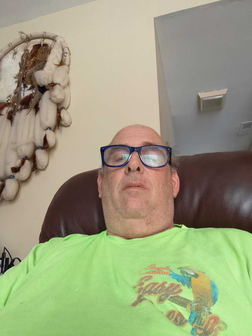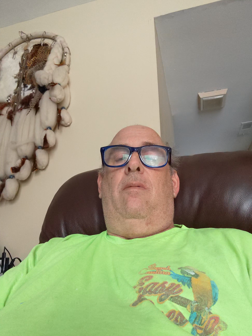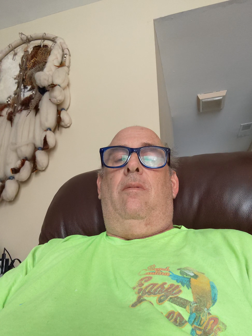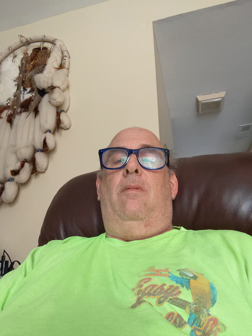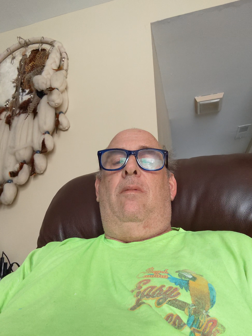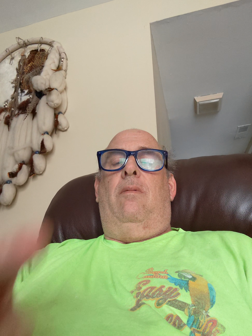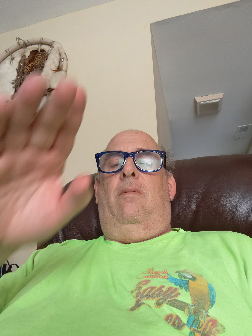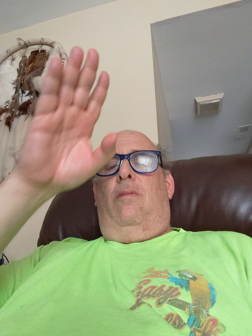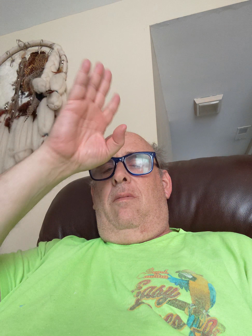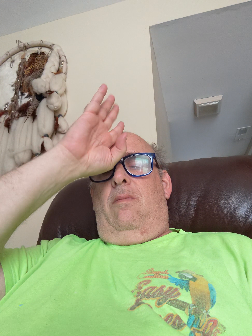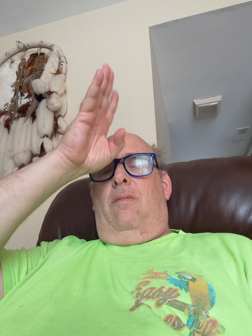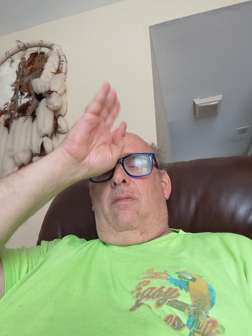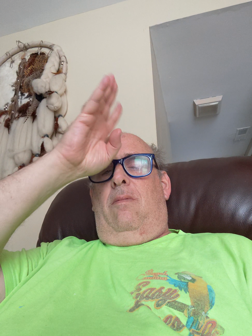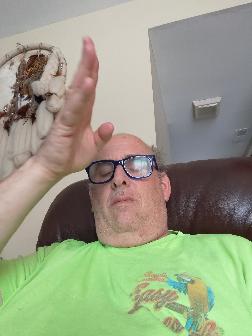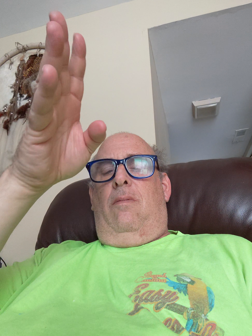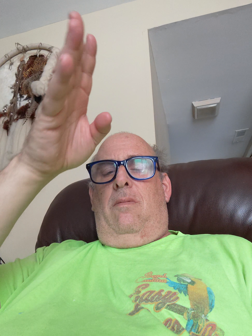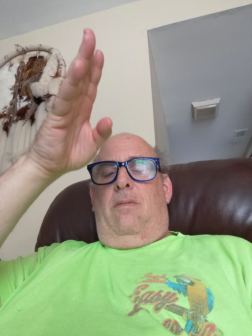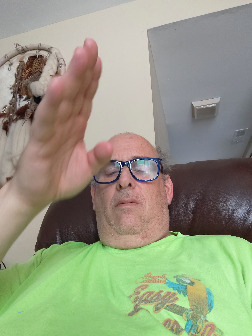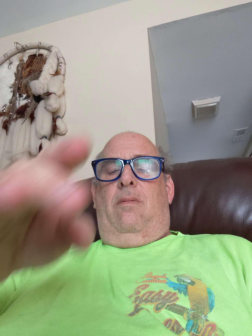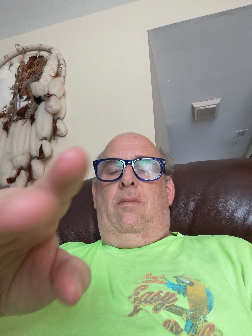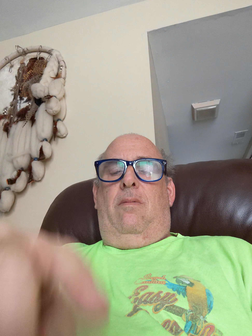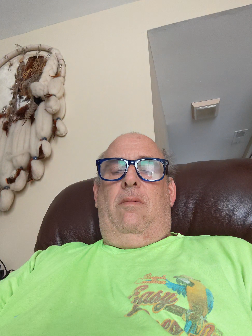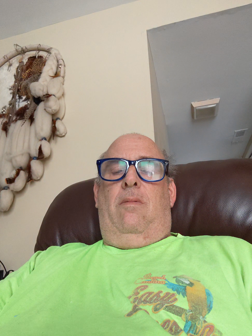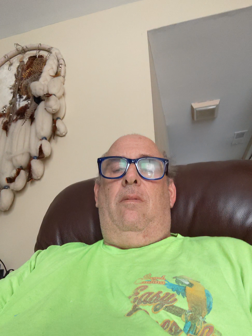fireman